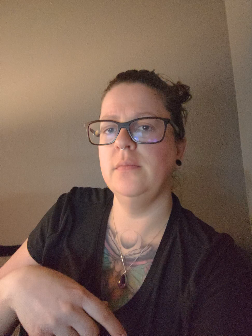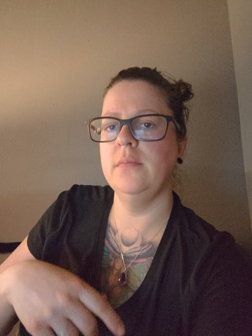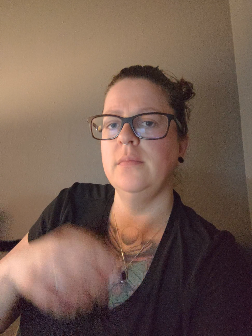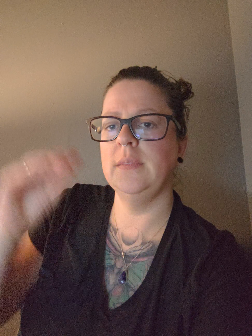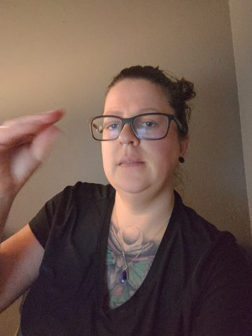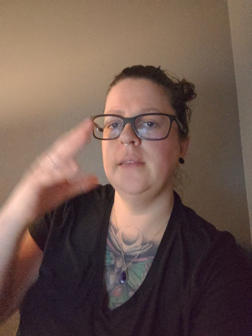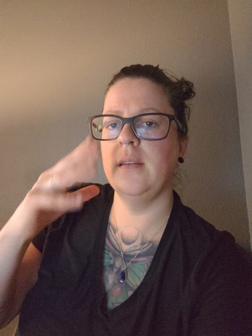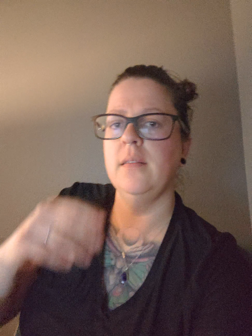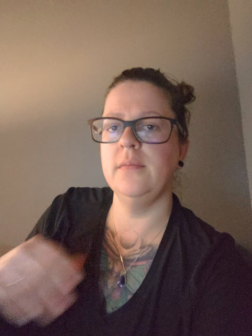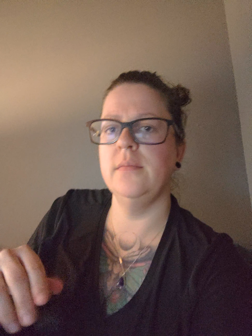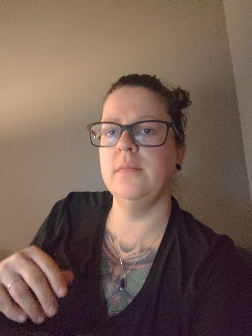sun